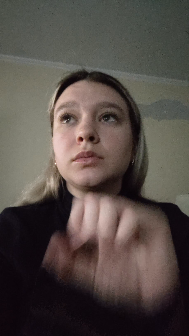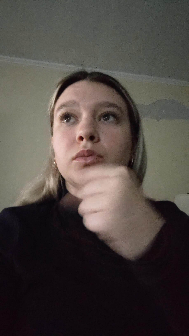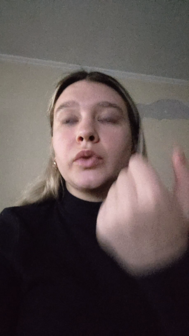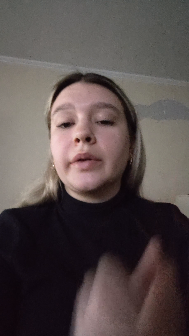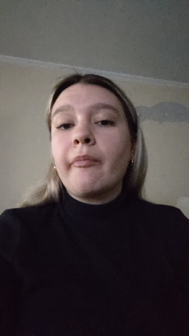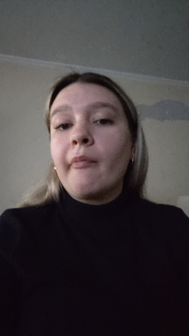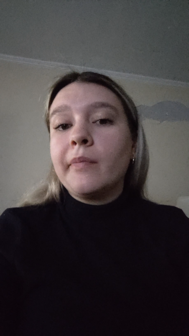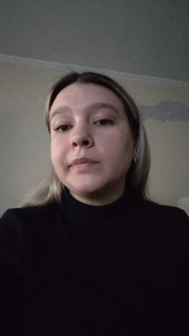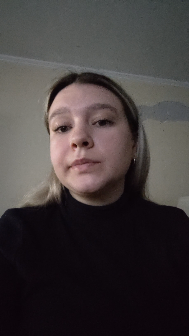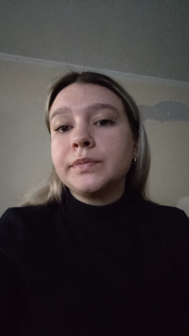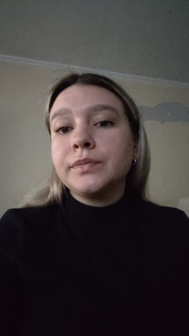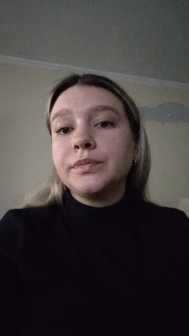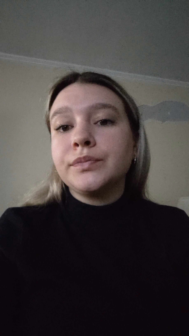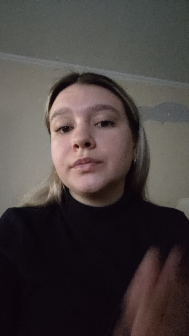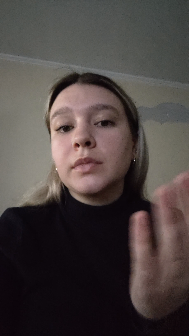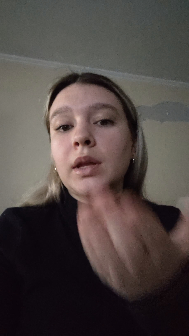carry